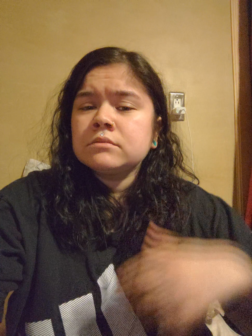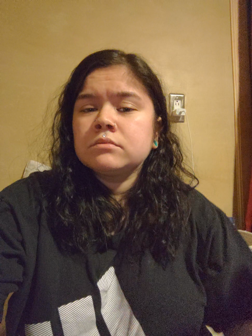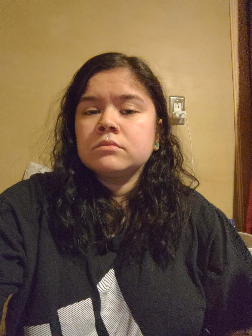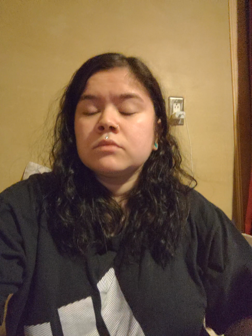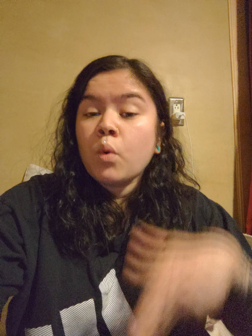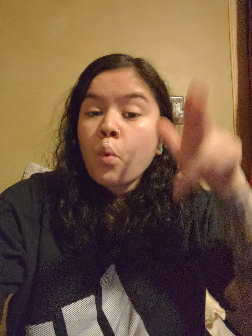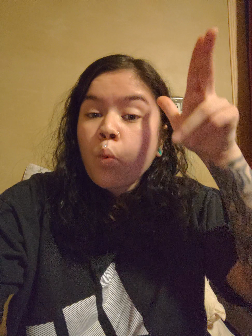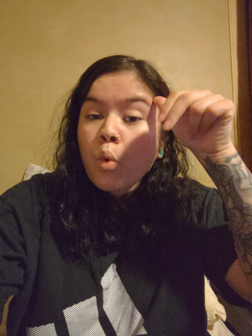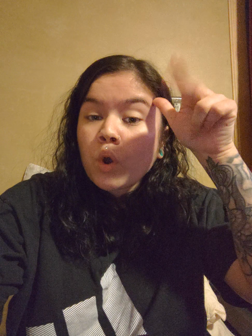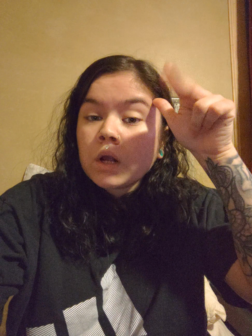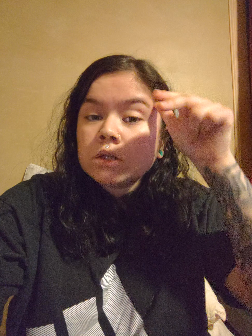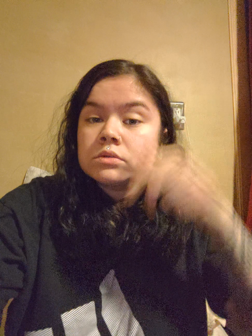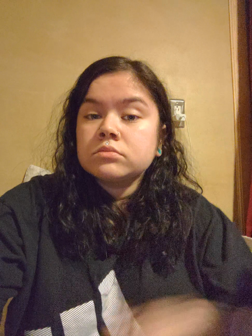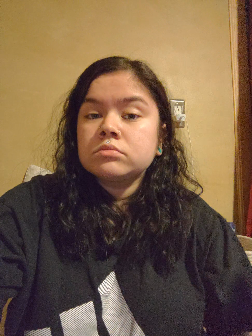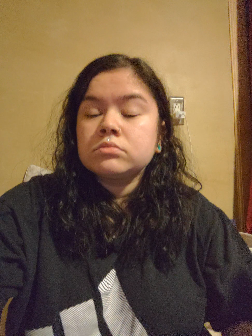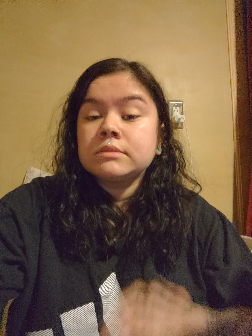horse